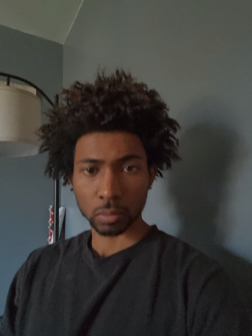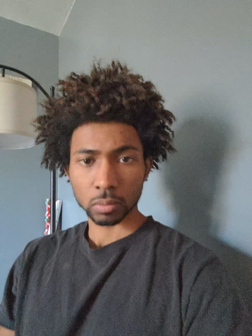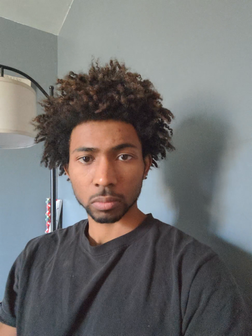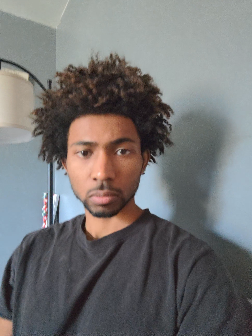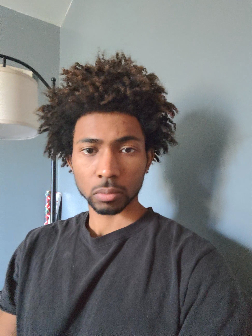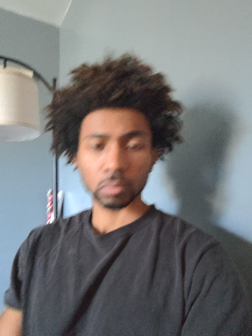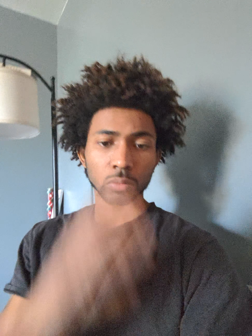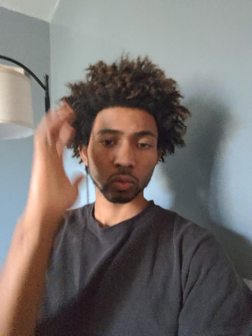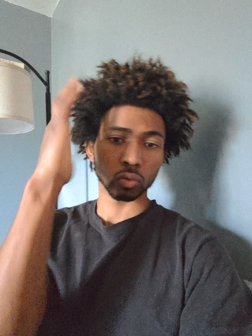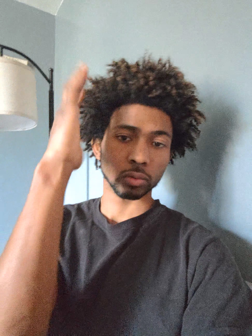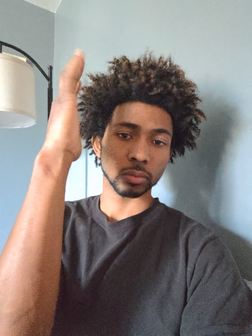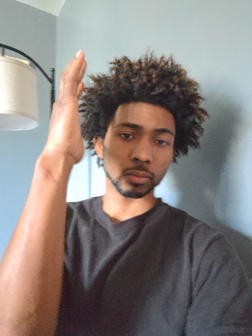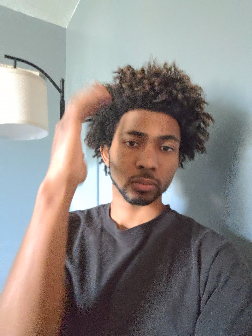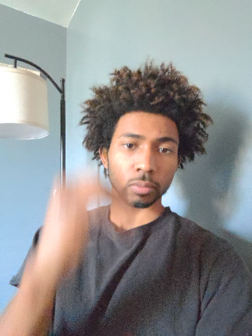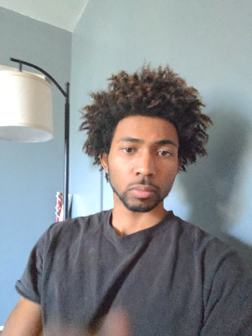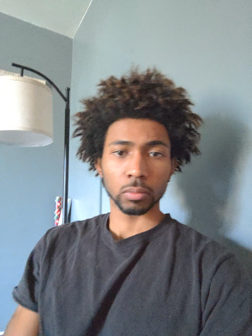tree